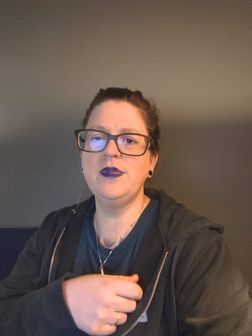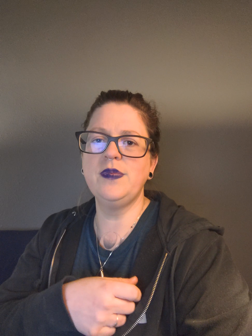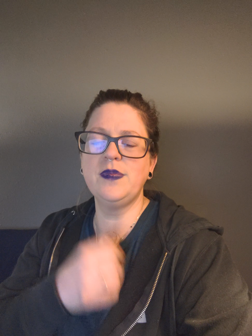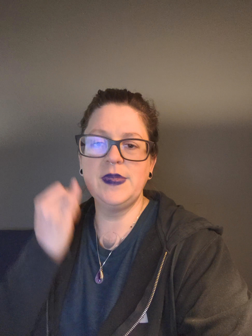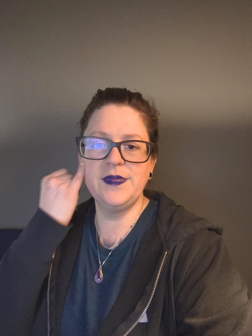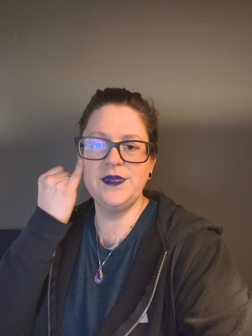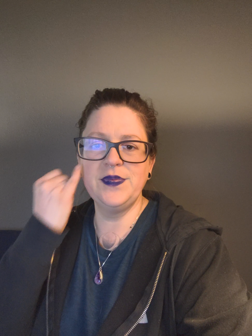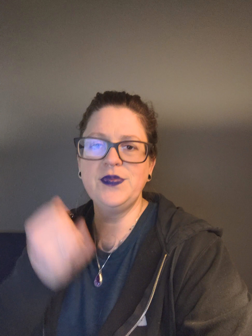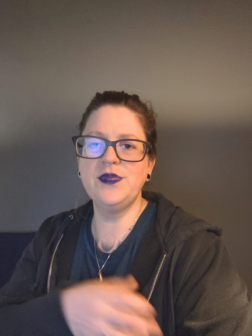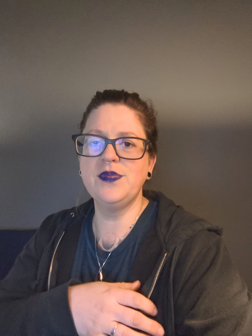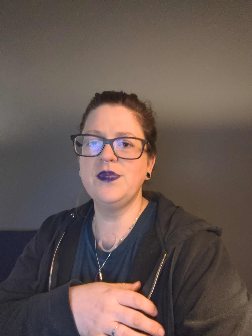if